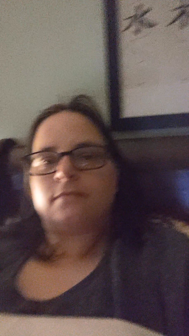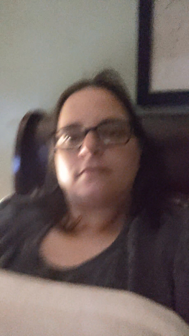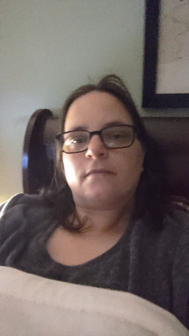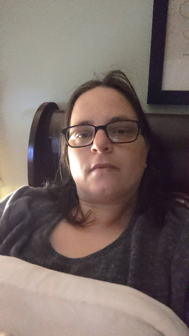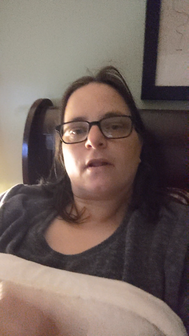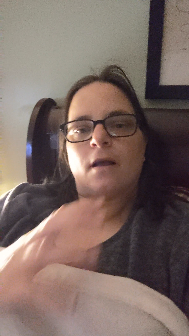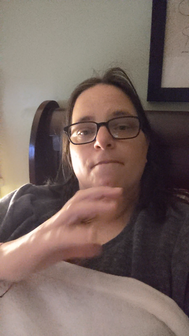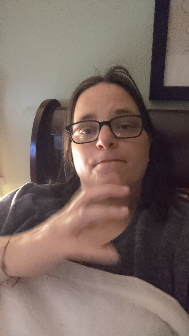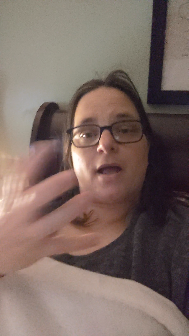much